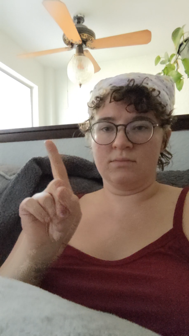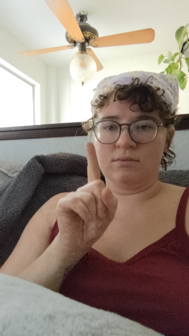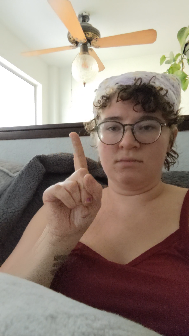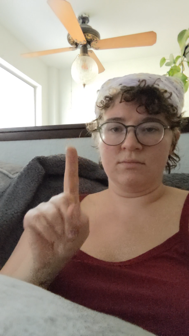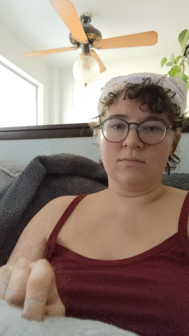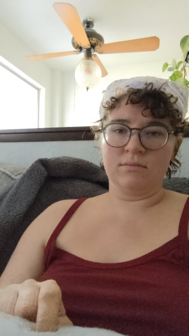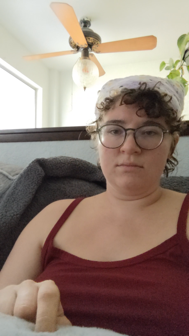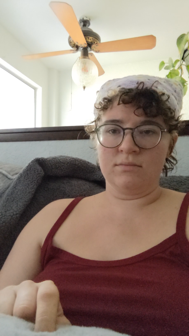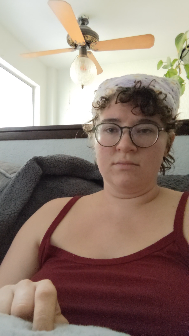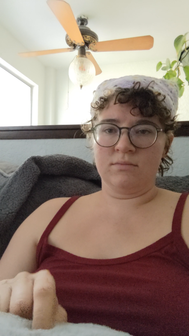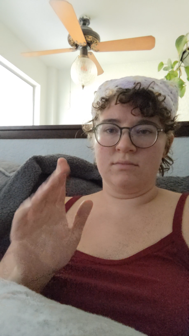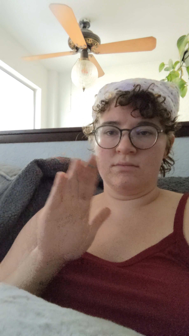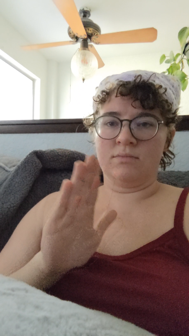clap